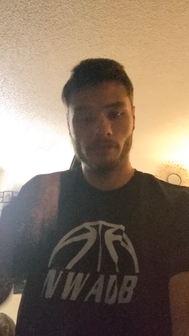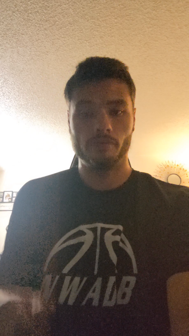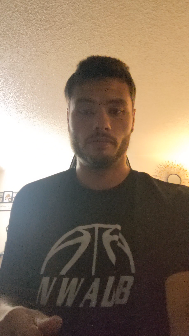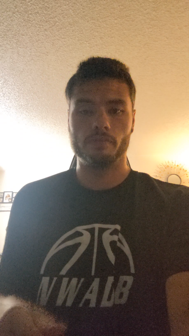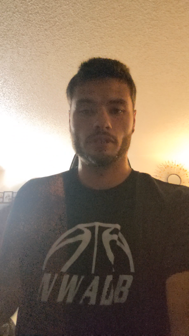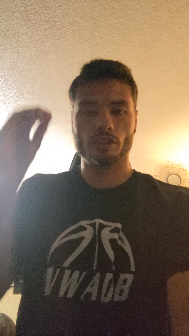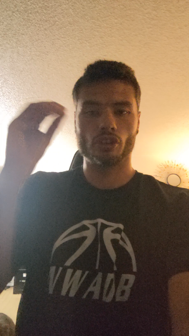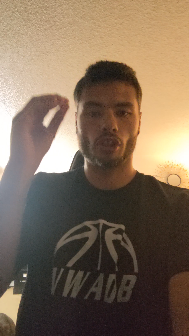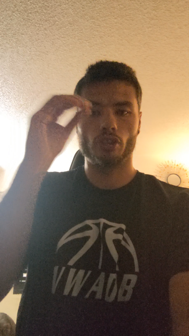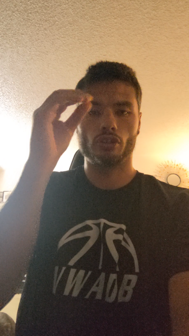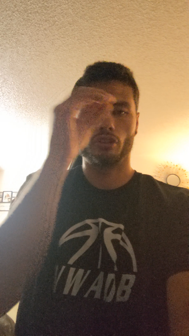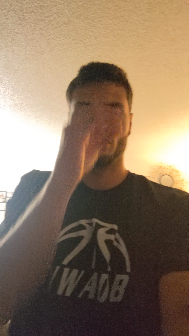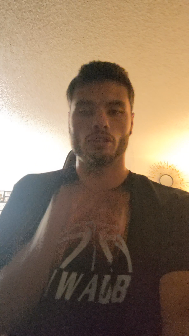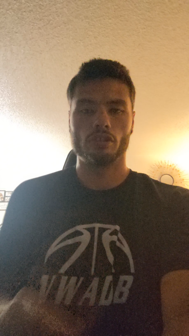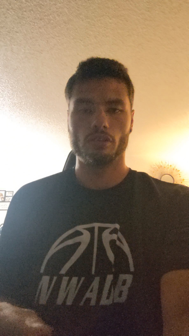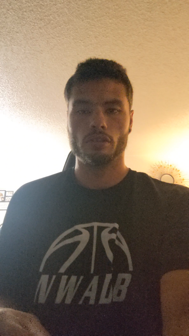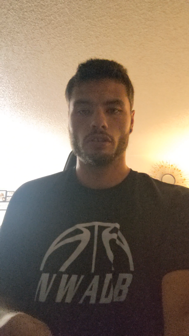dinosaur